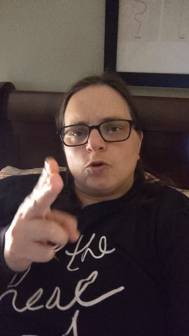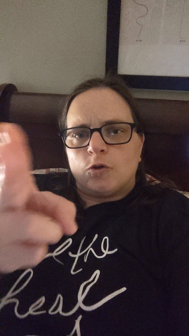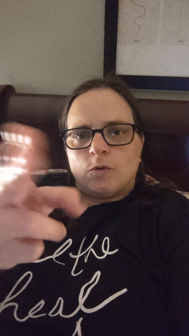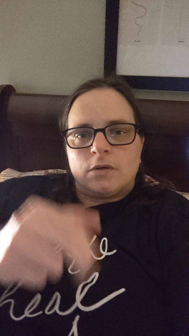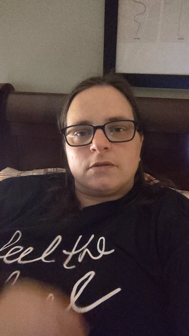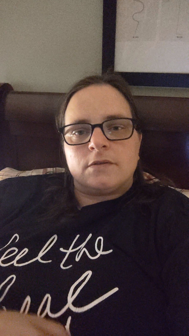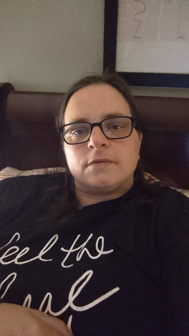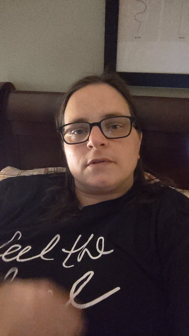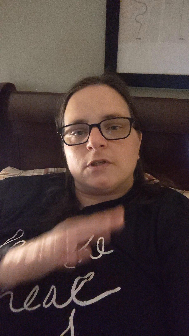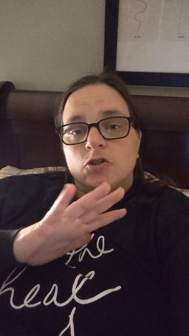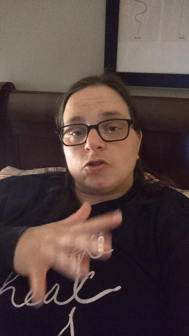cheese